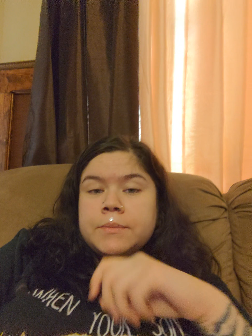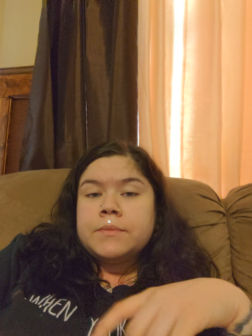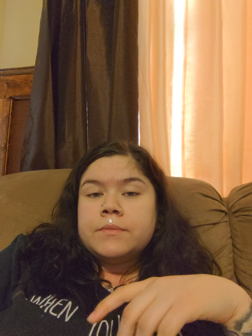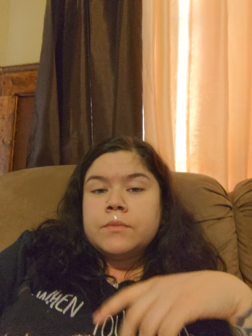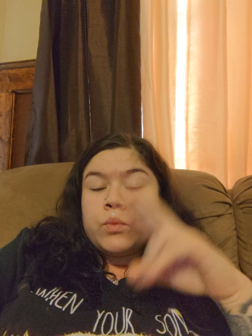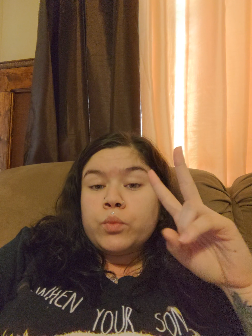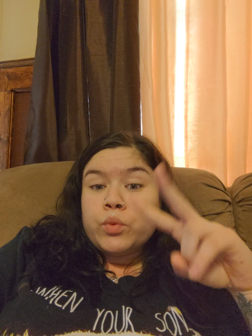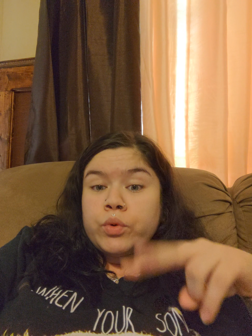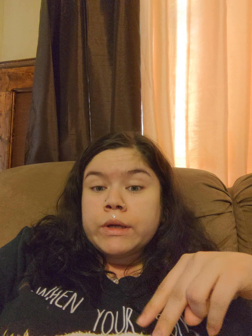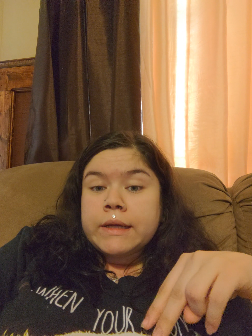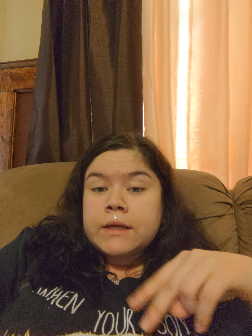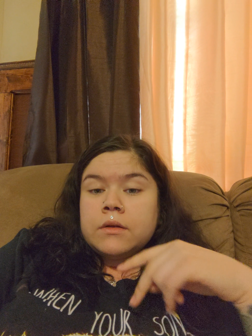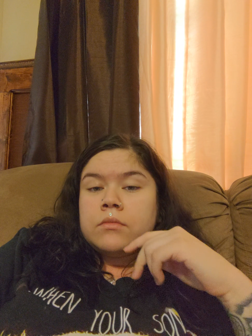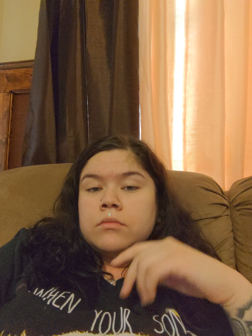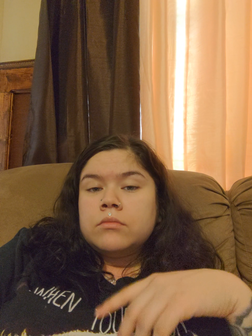read